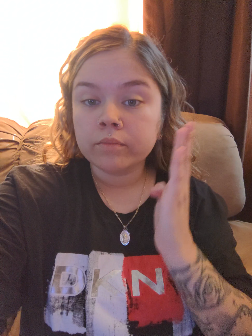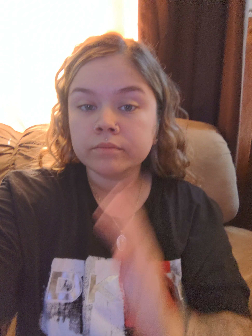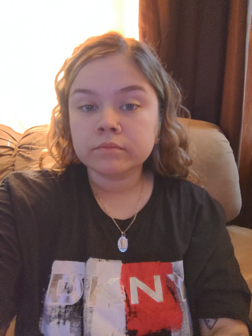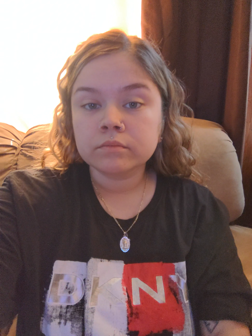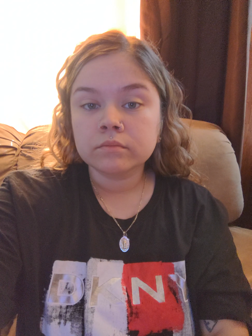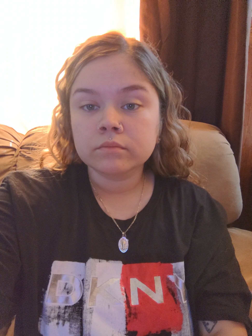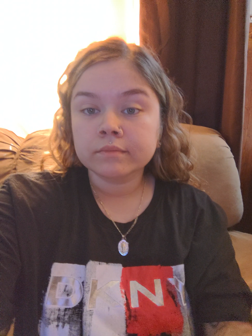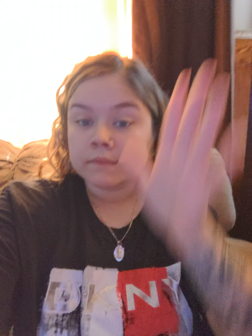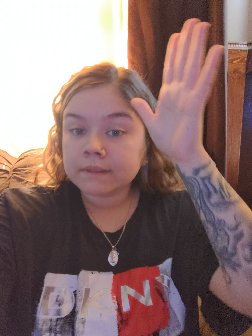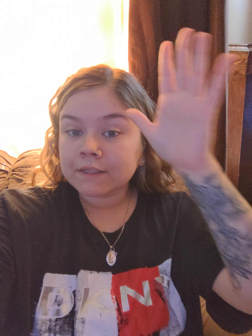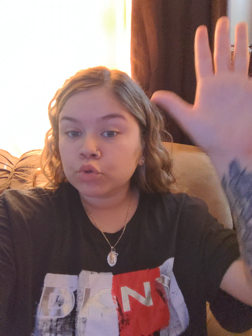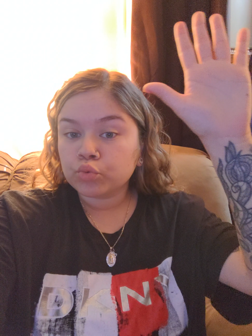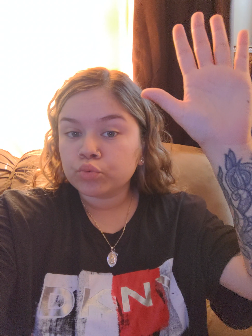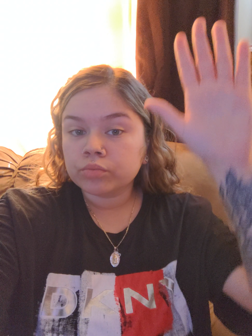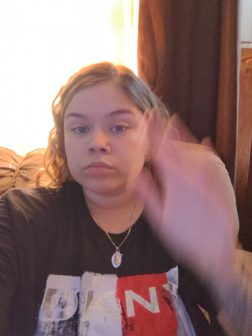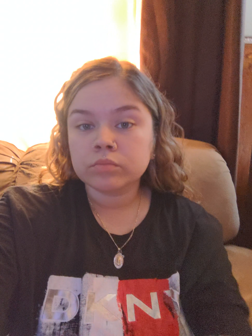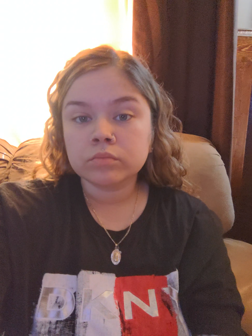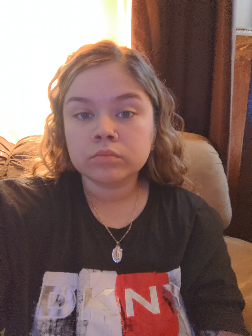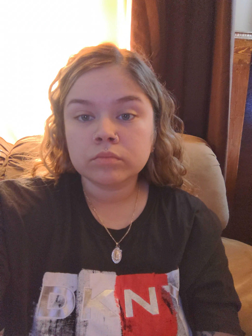deer